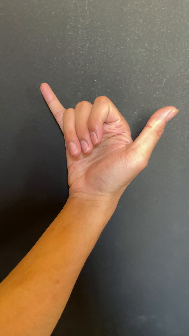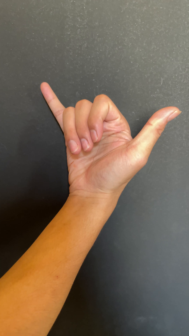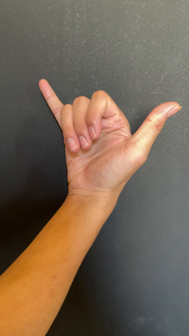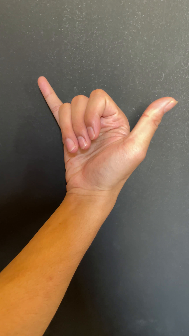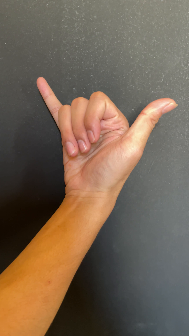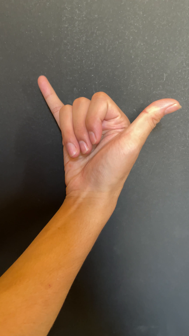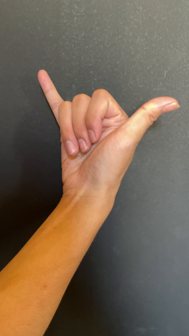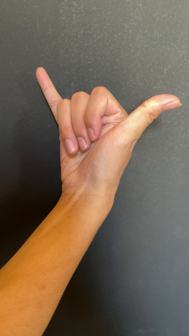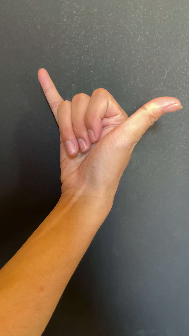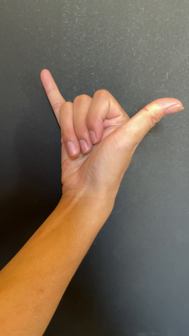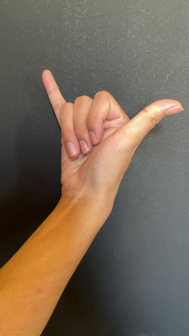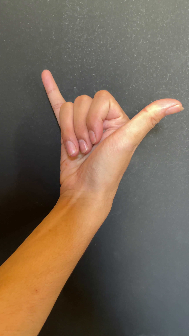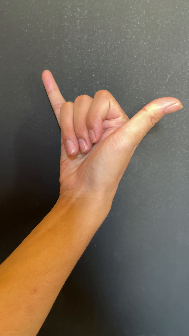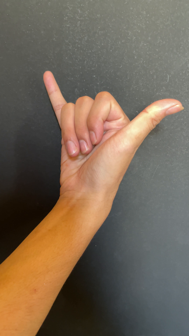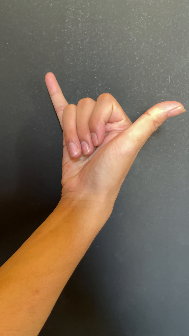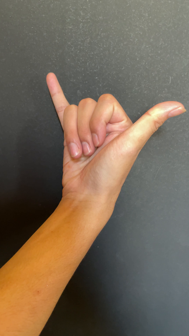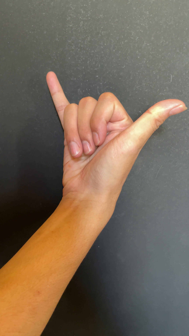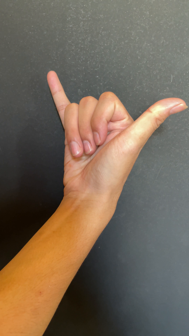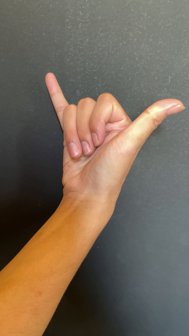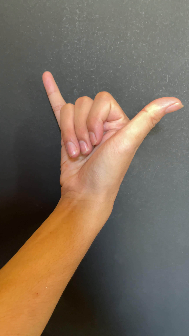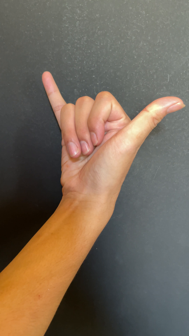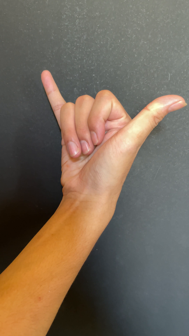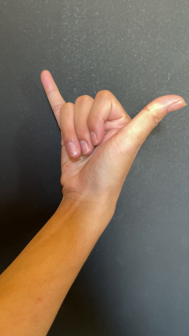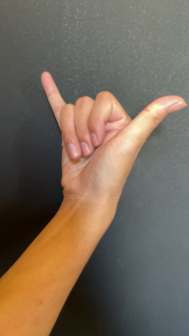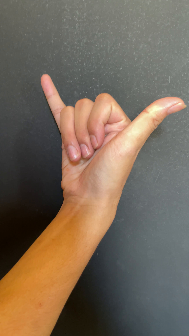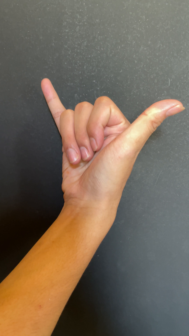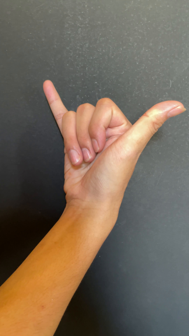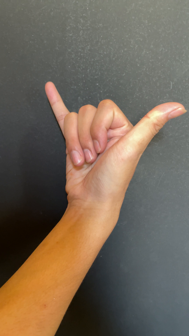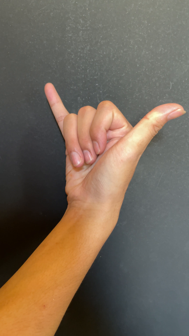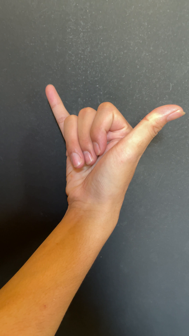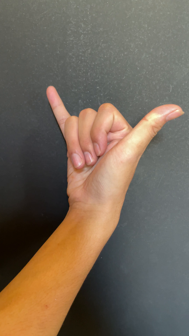ड